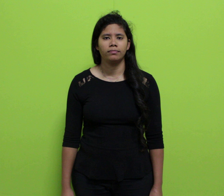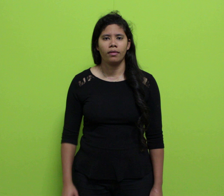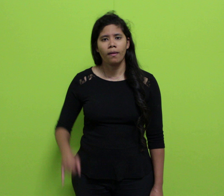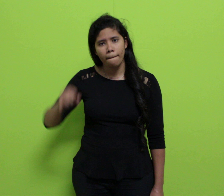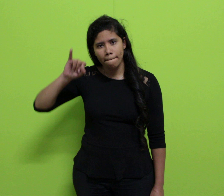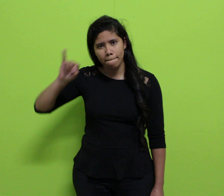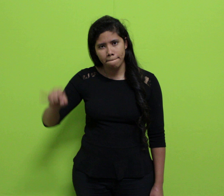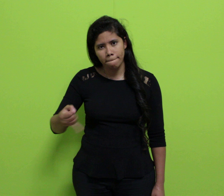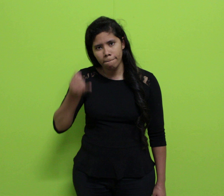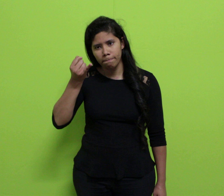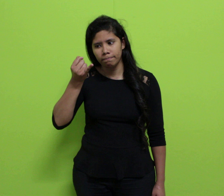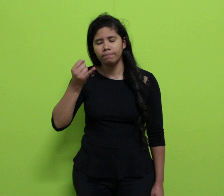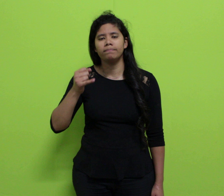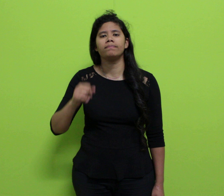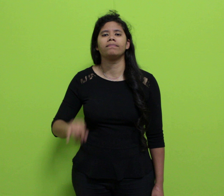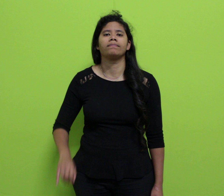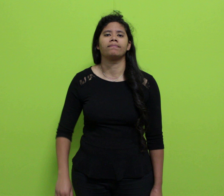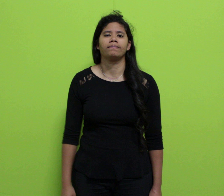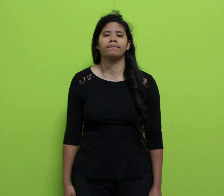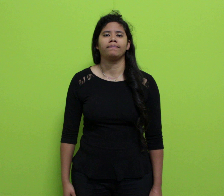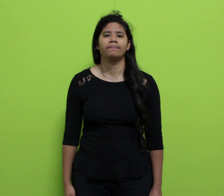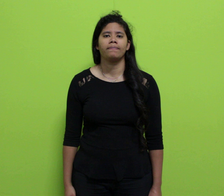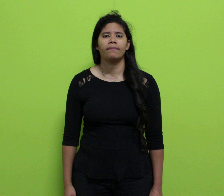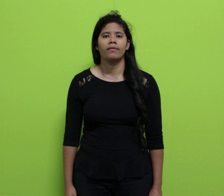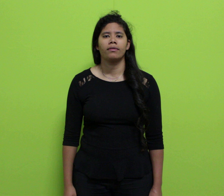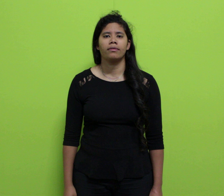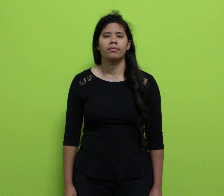aproveitar